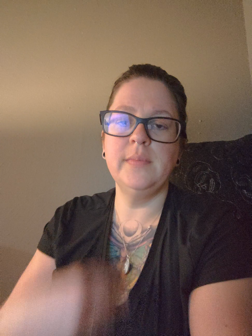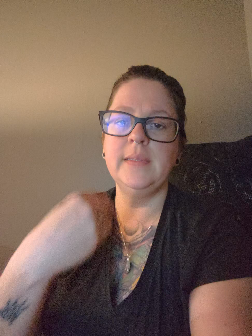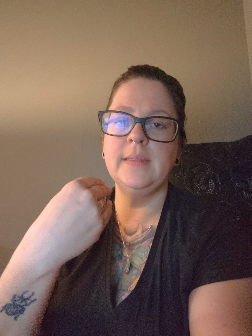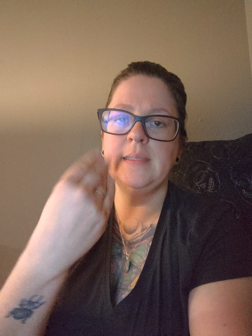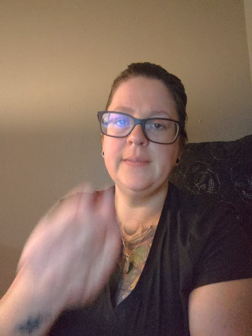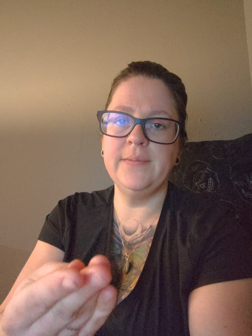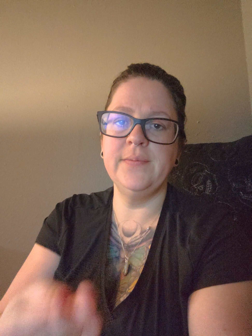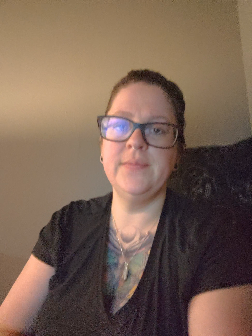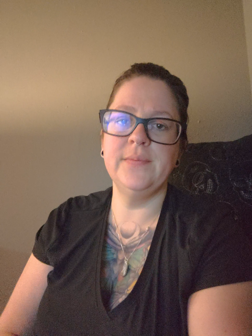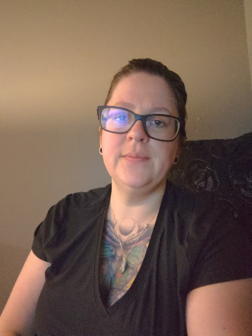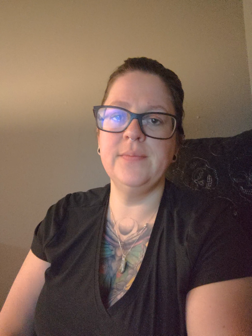give